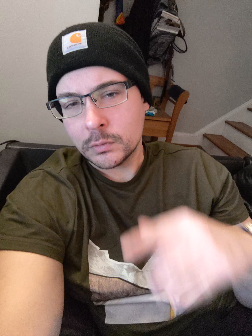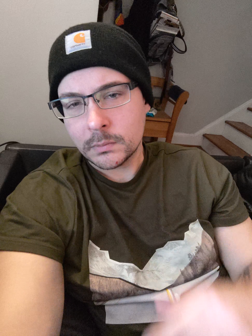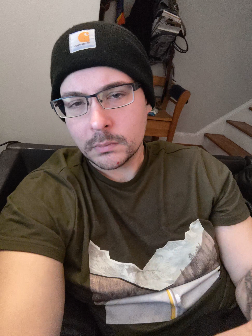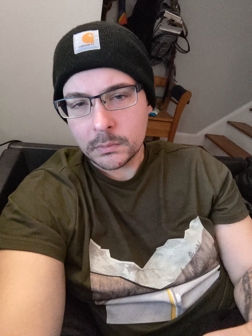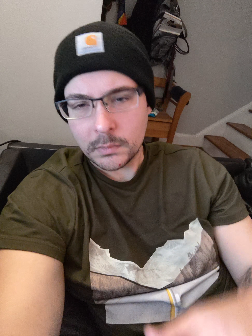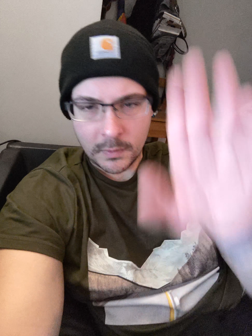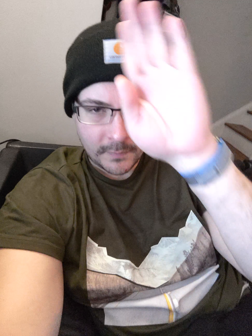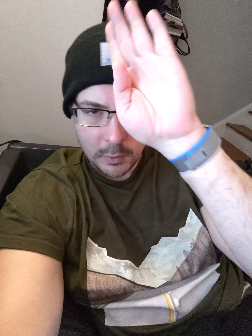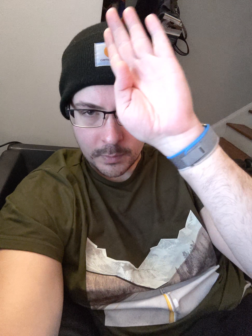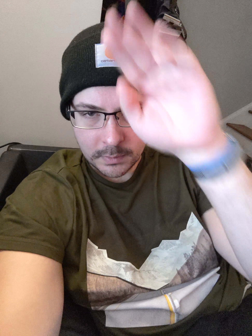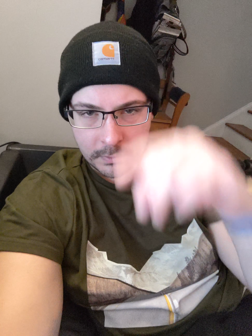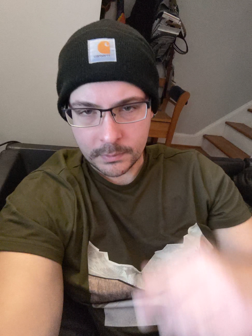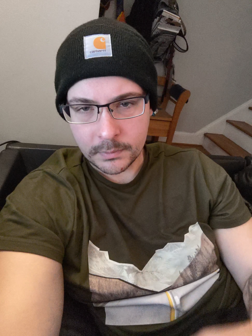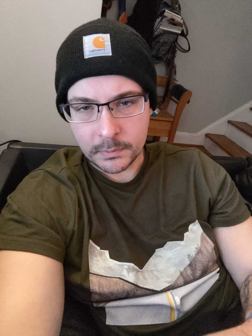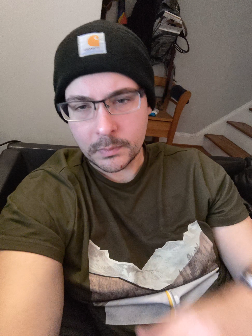fireman